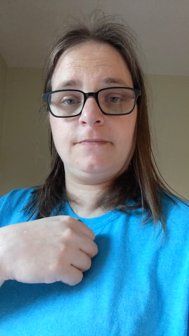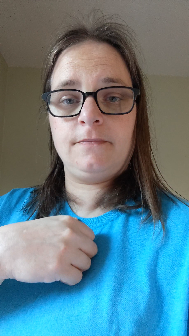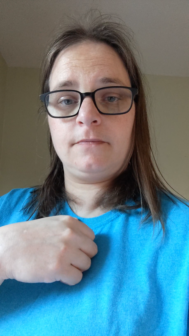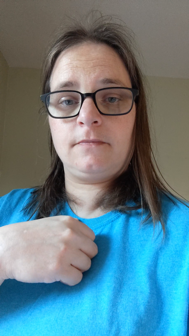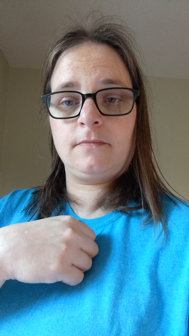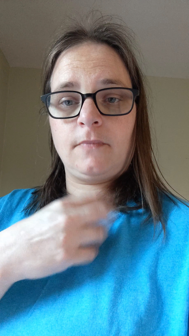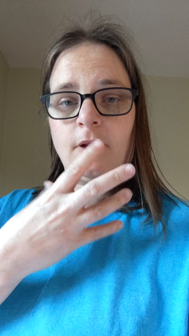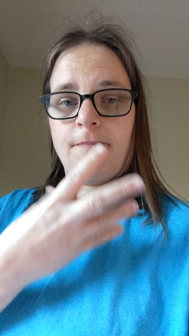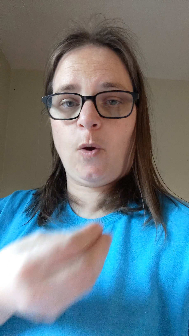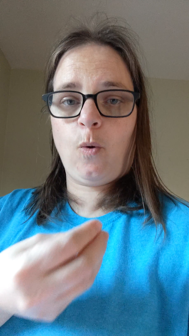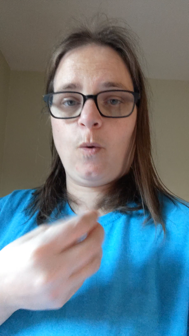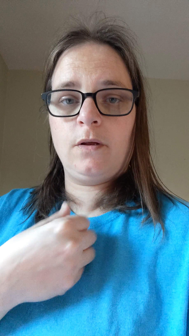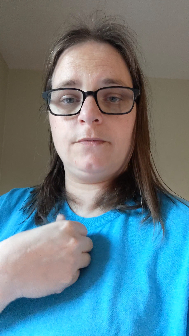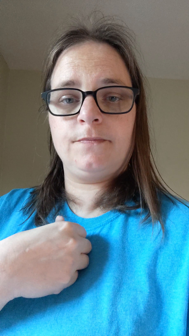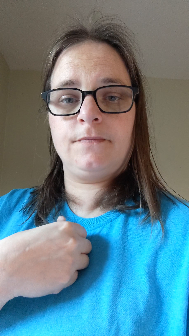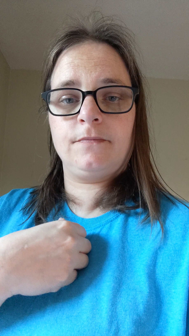poor